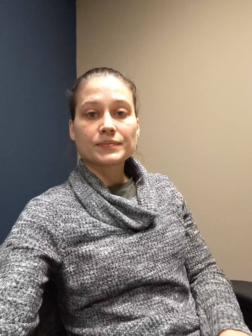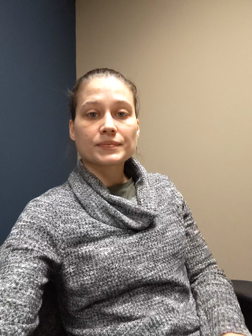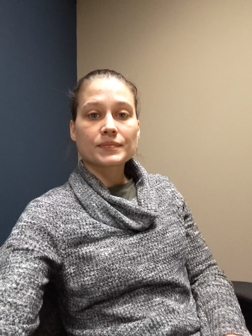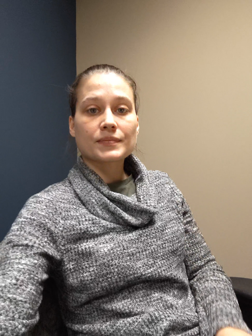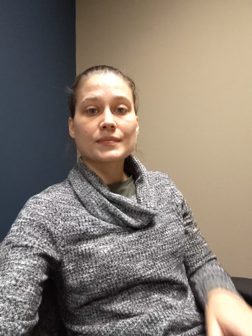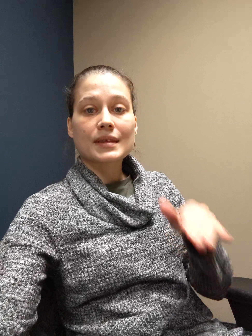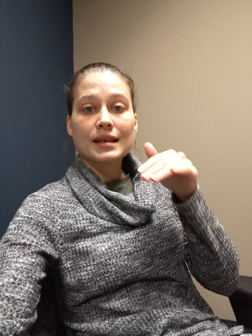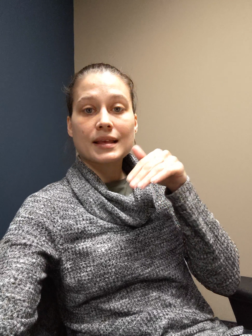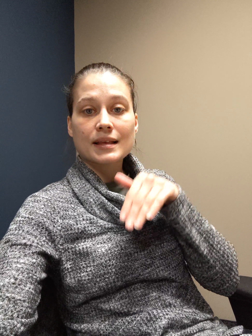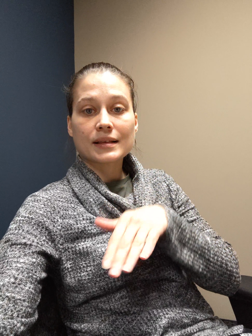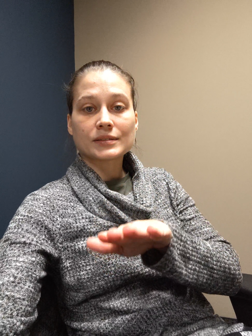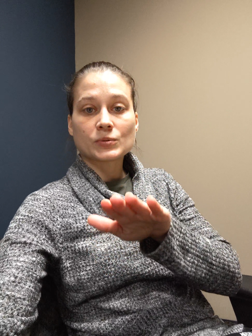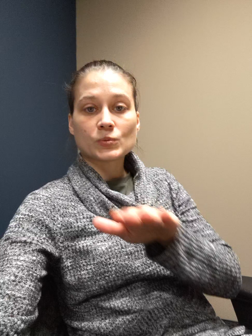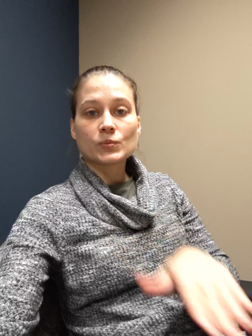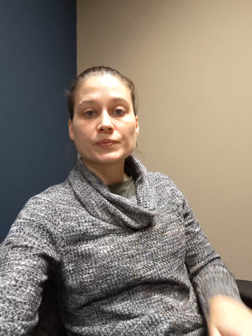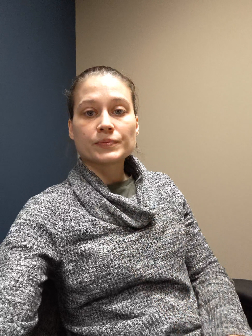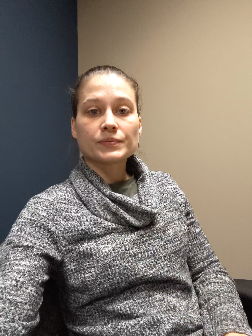into